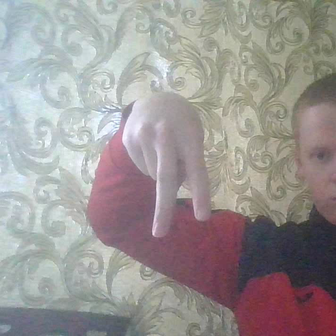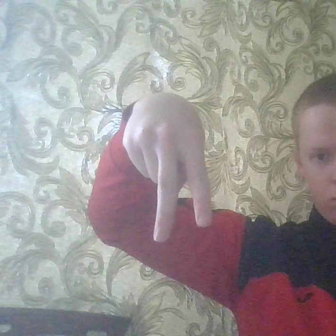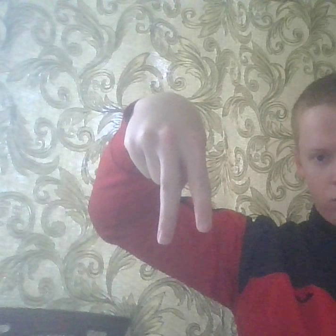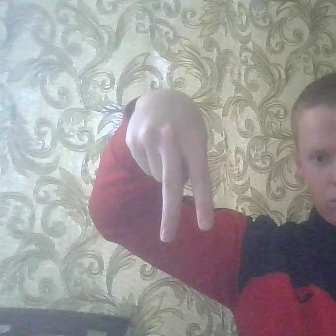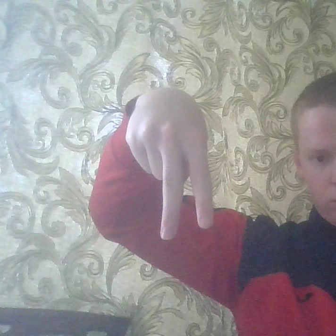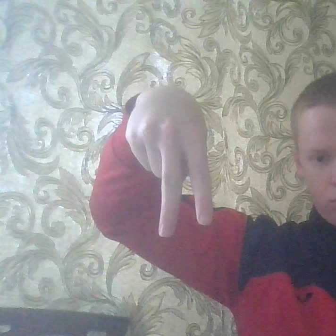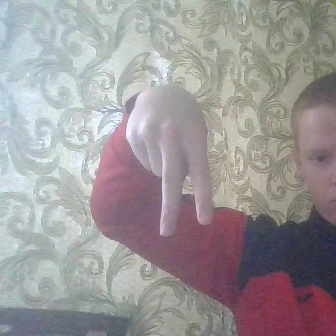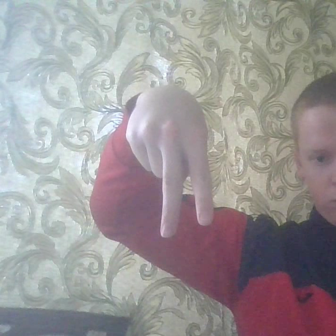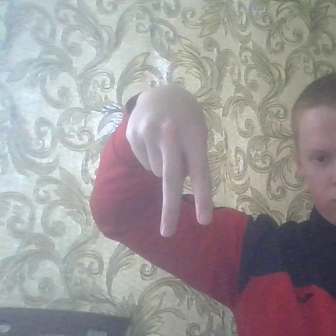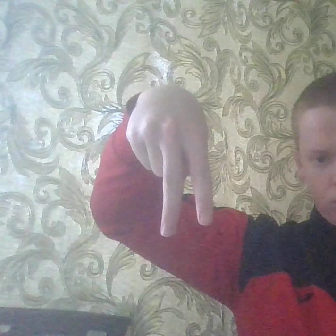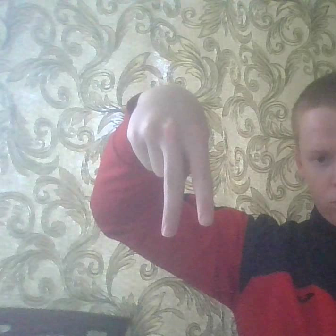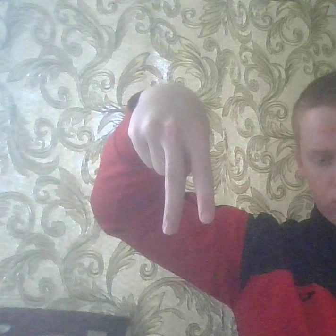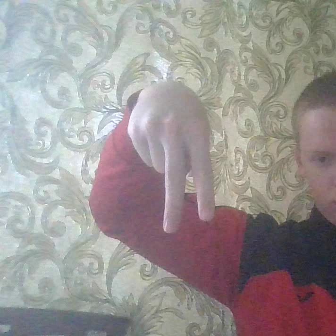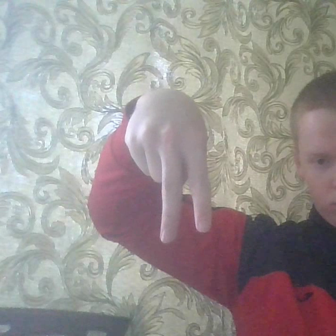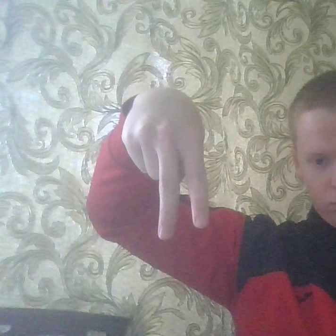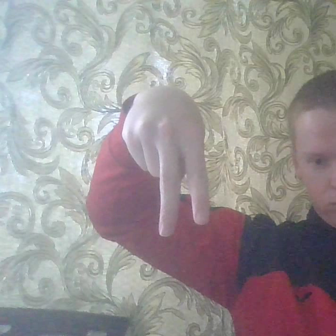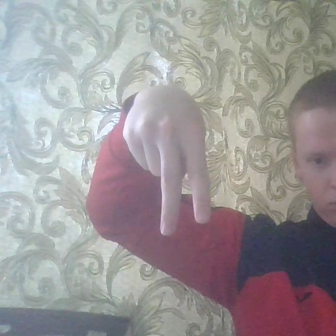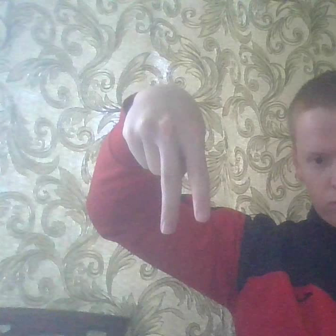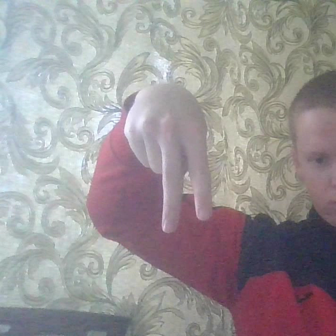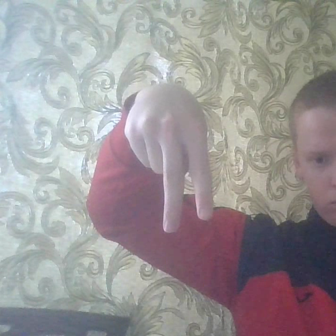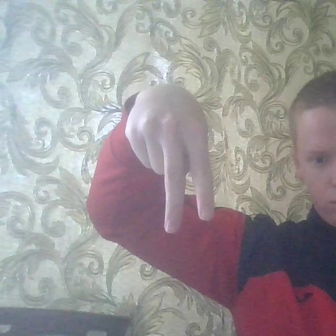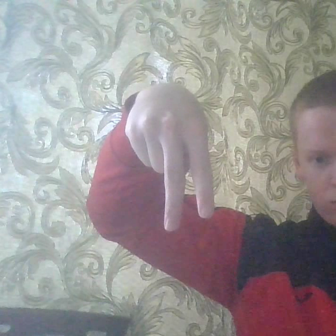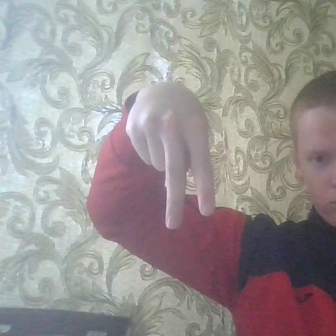Л